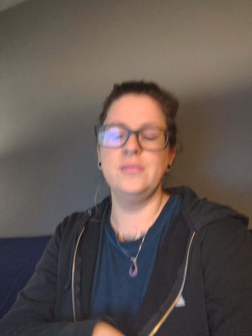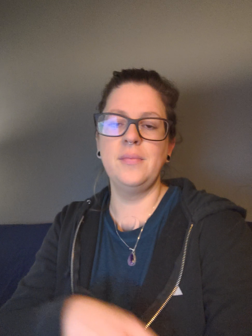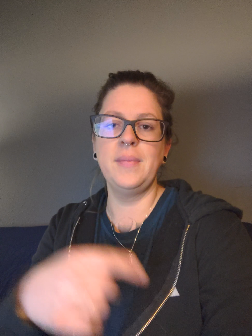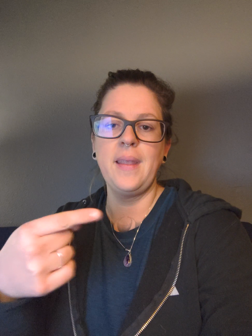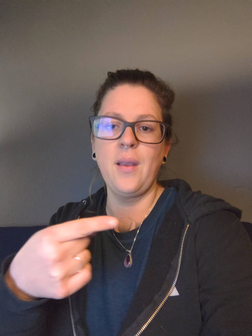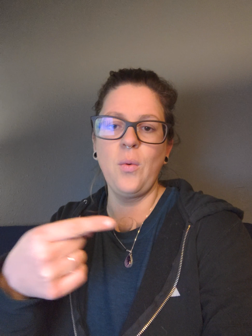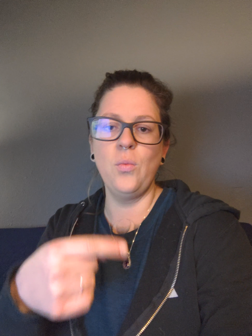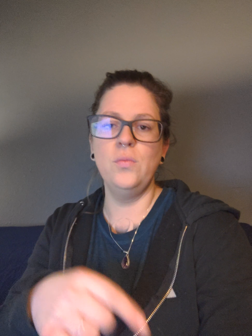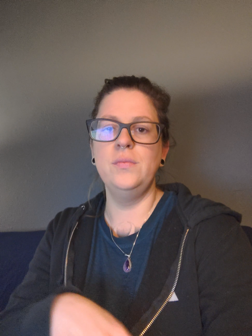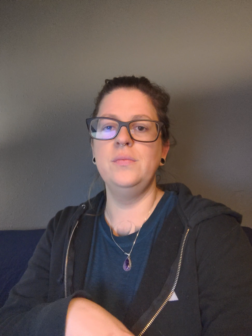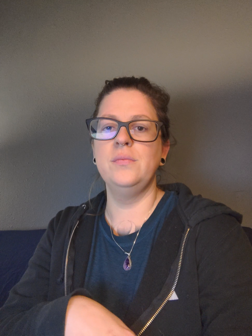owie